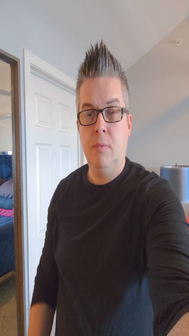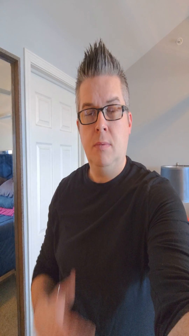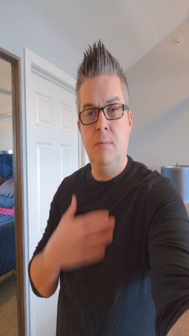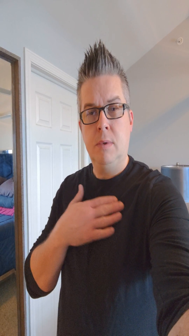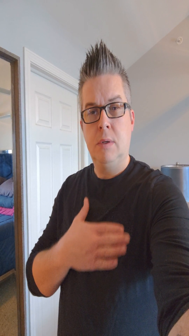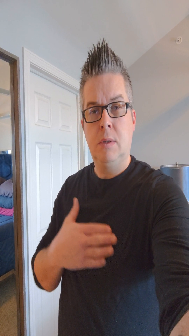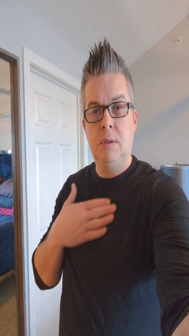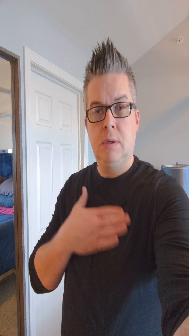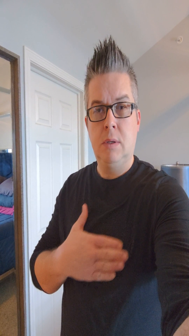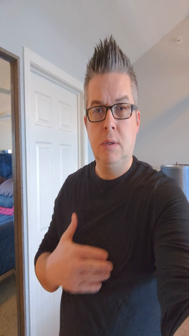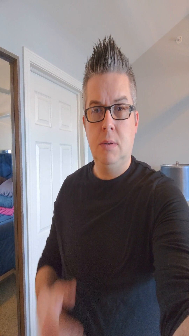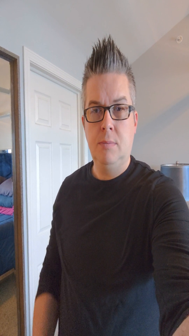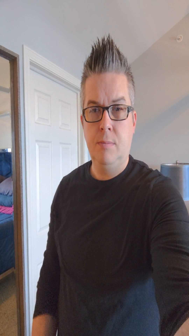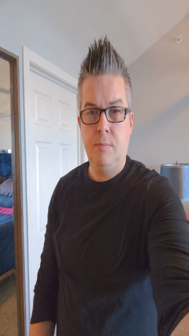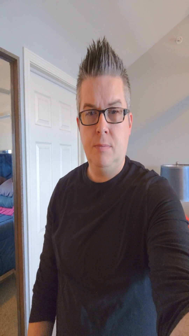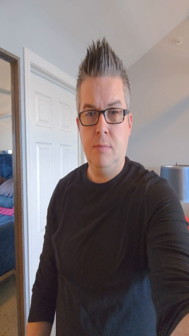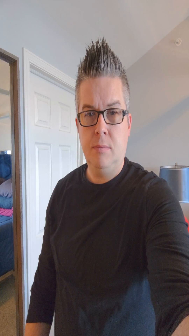please